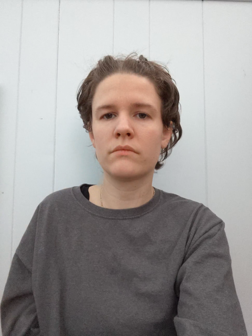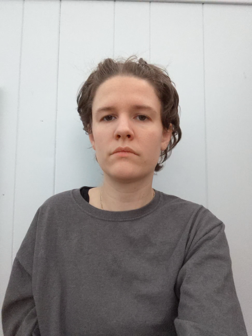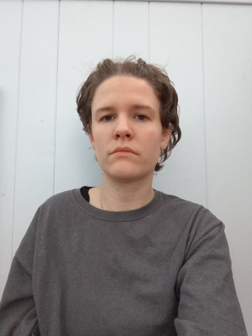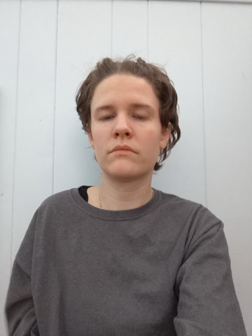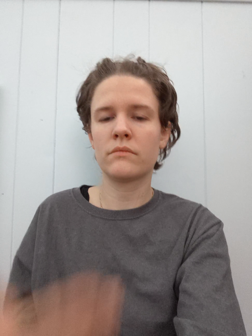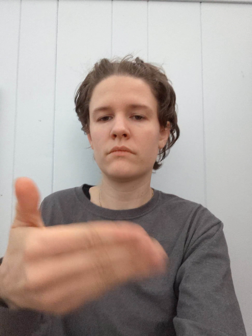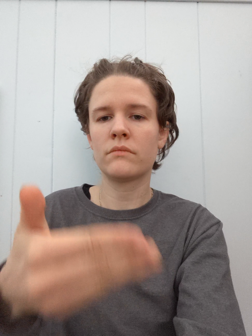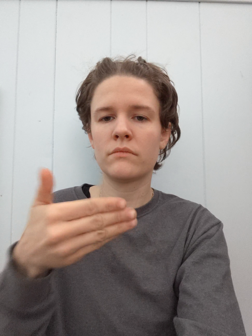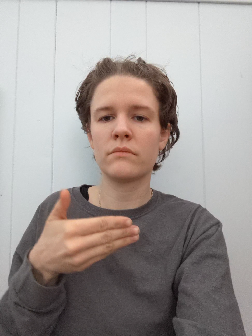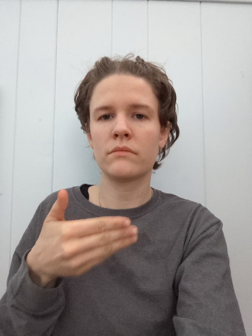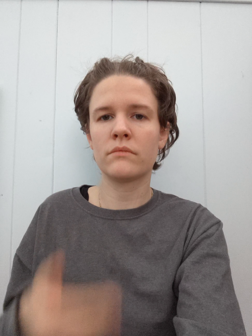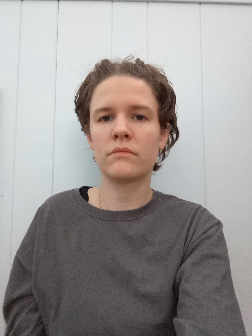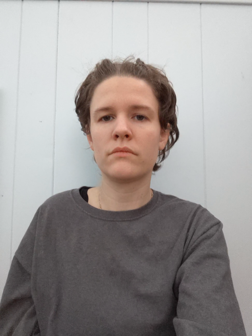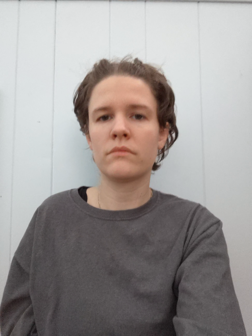before